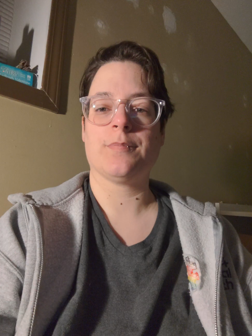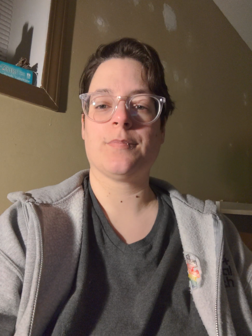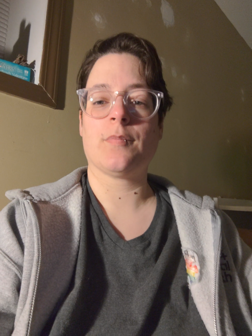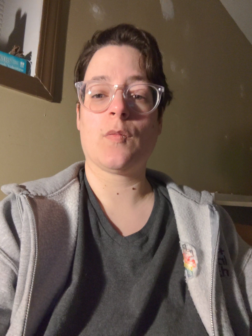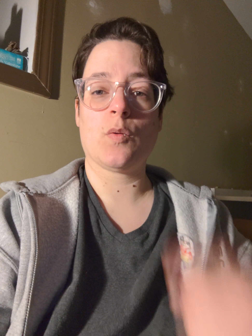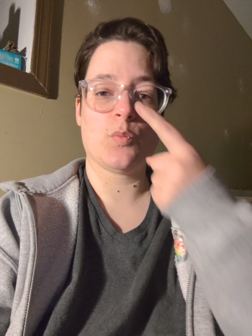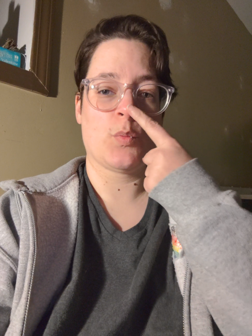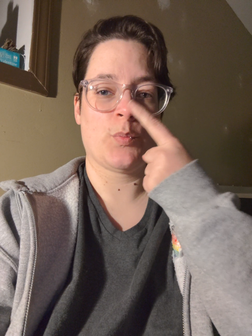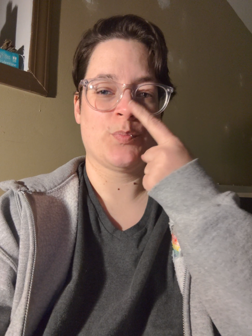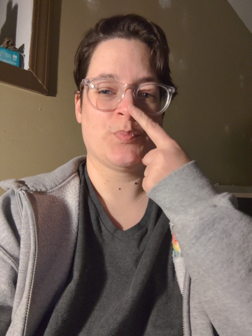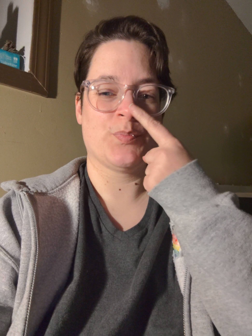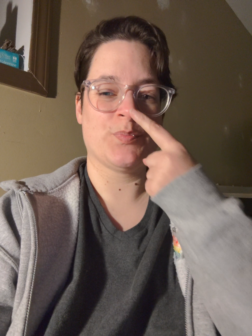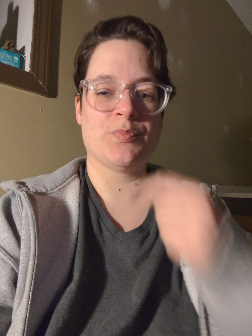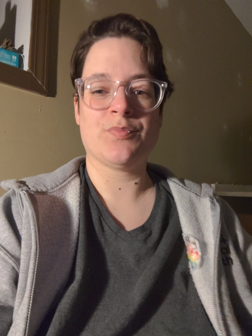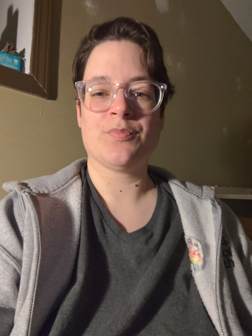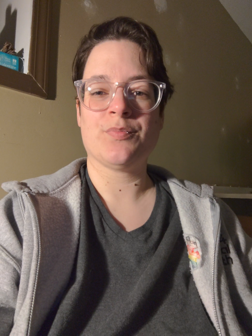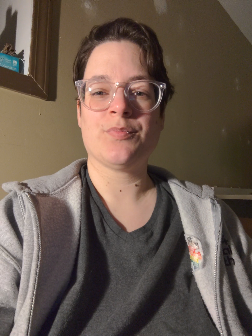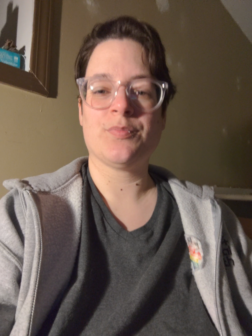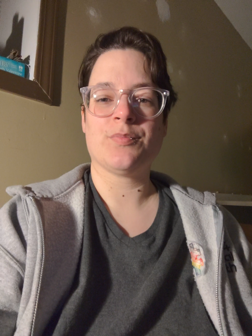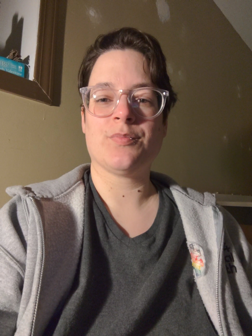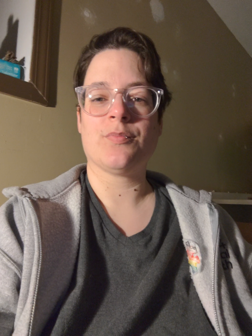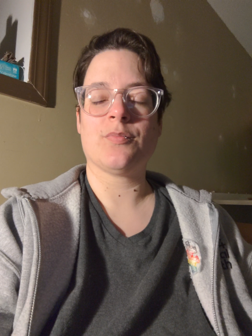nose